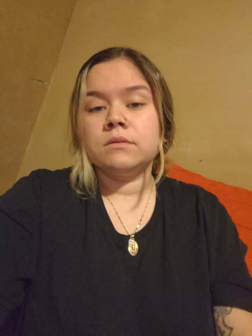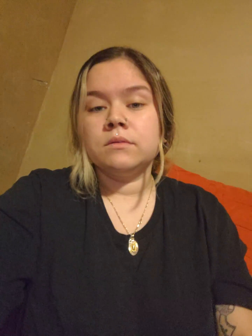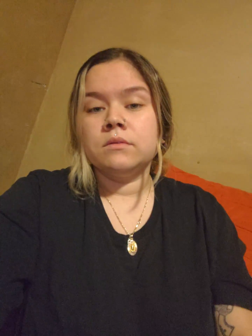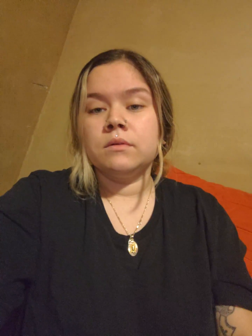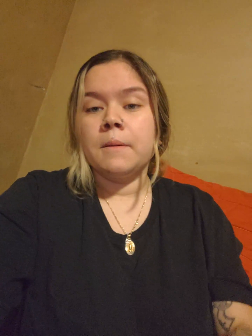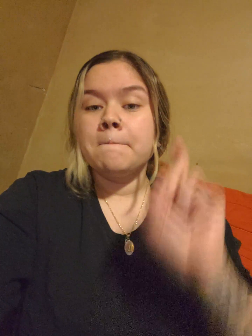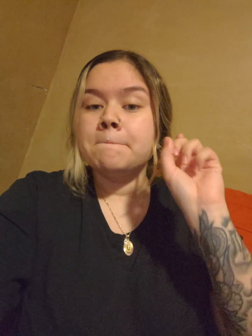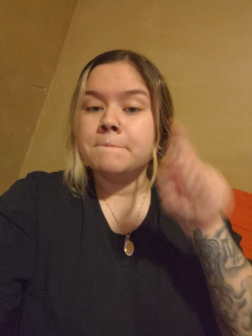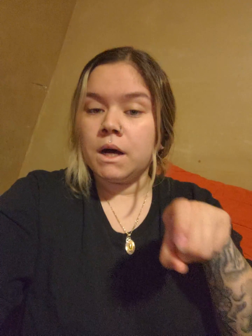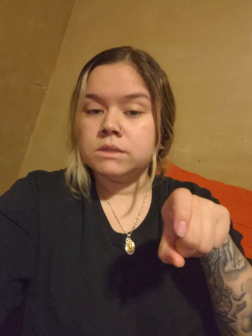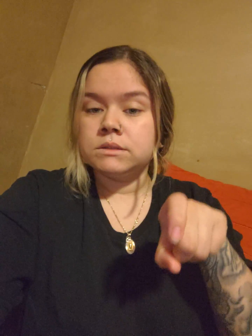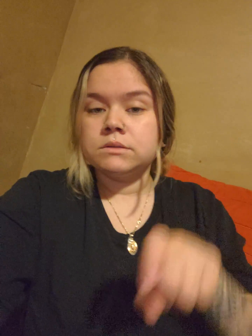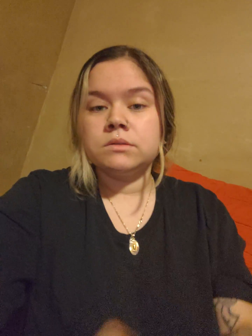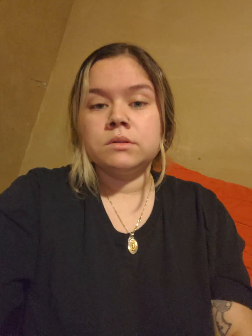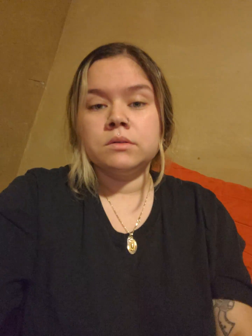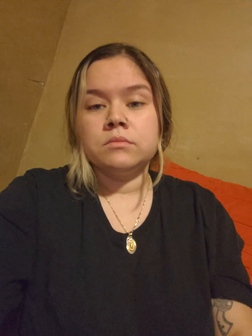must